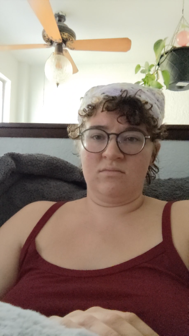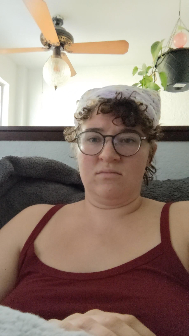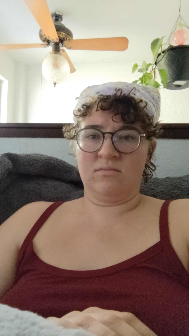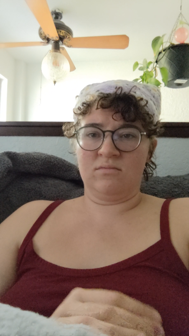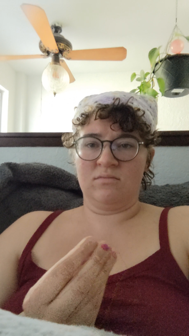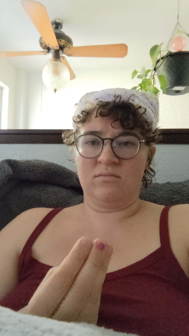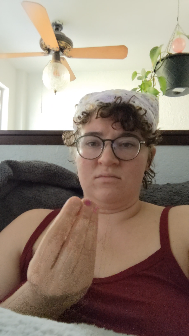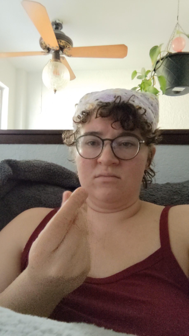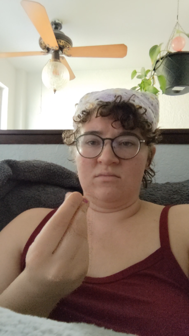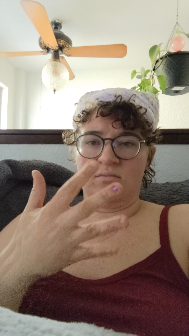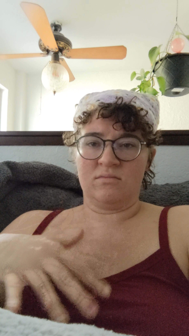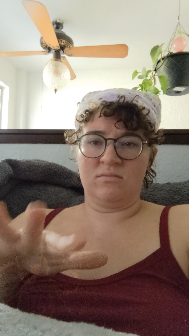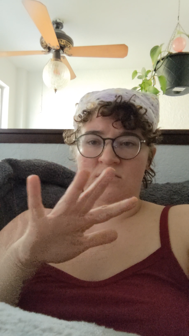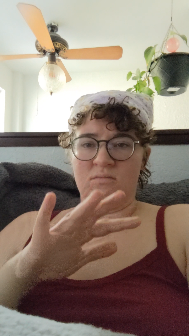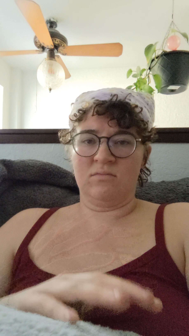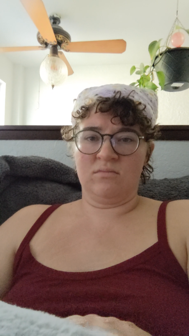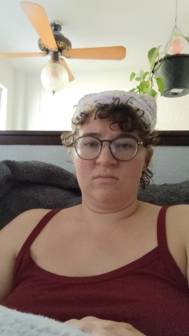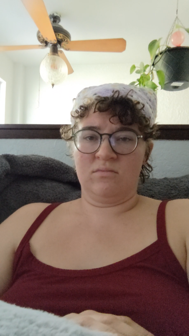garden